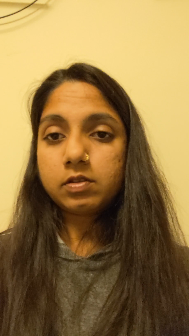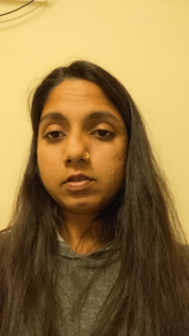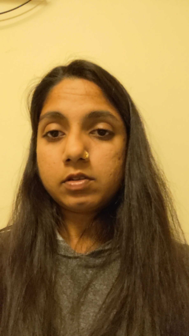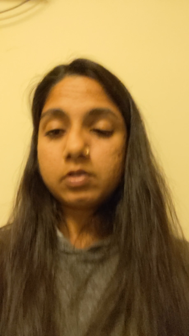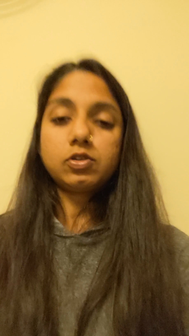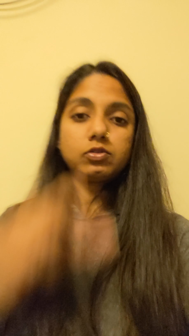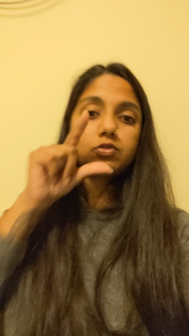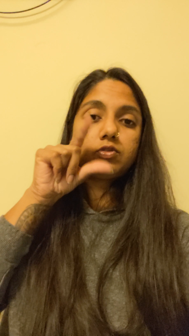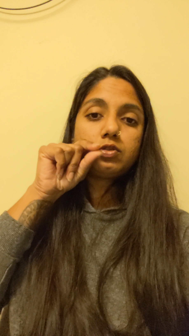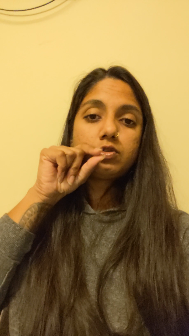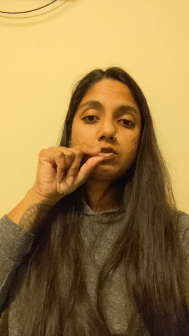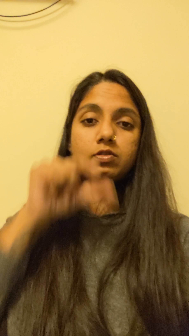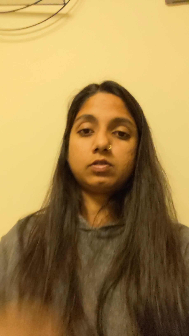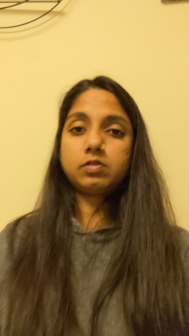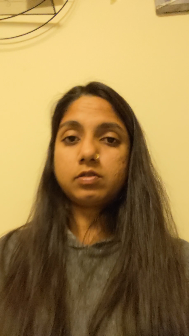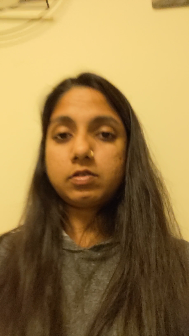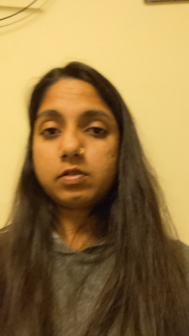chicken